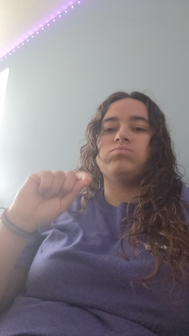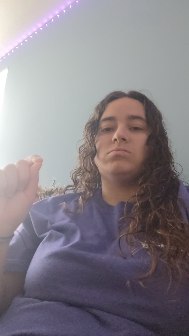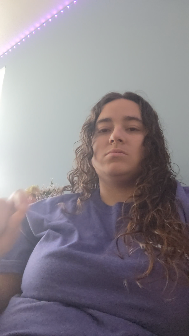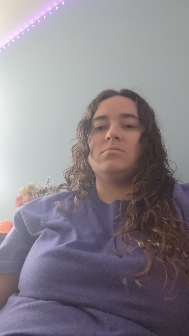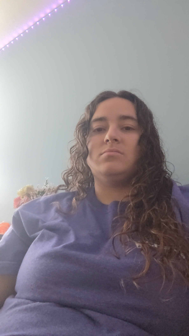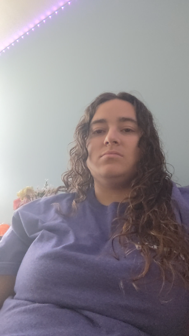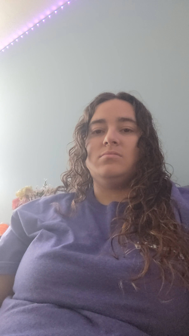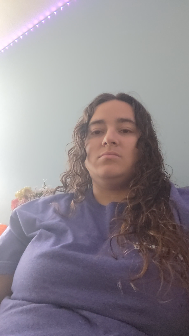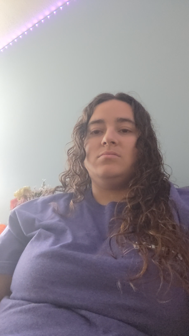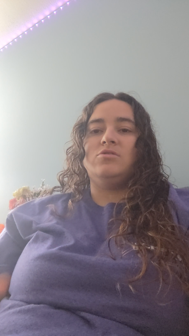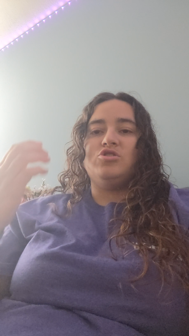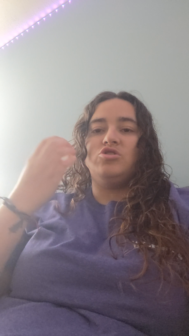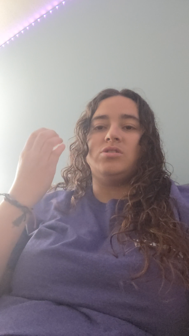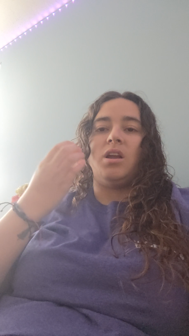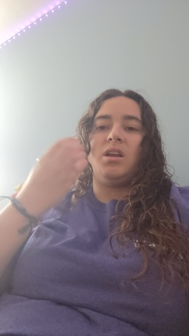shake